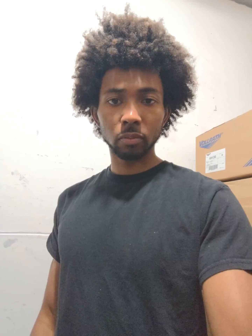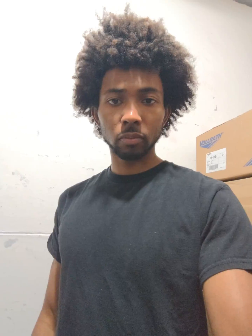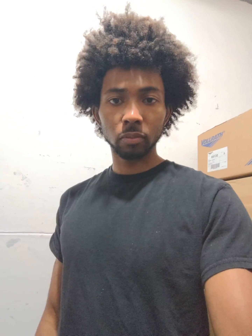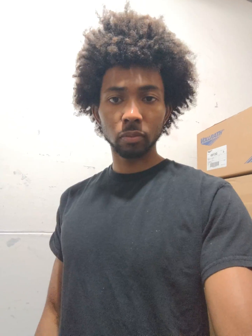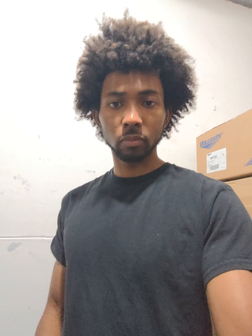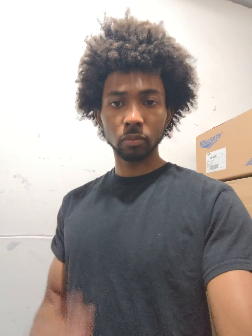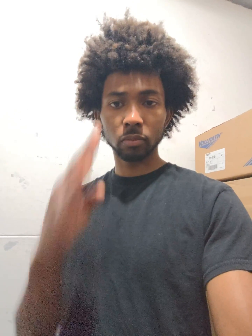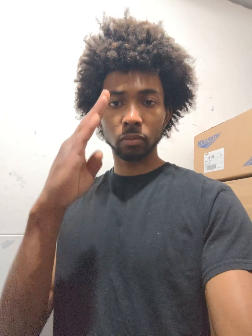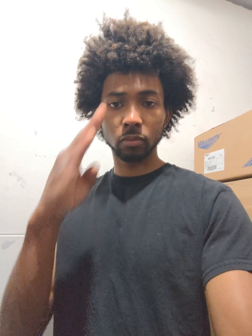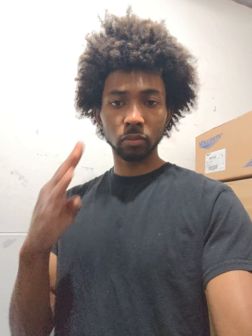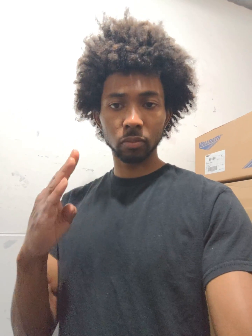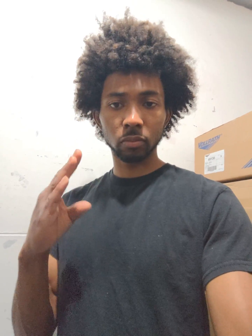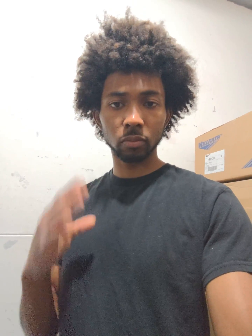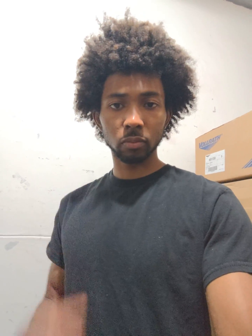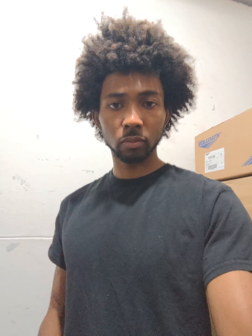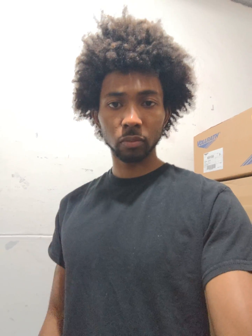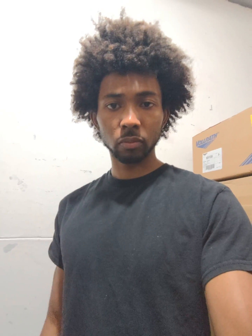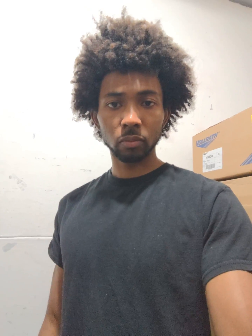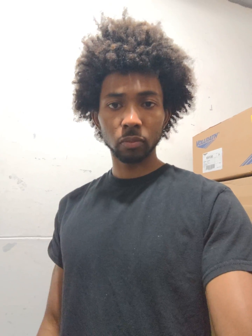roof